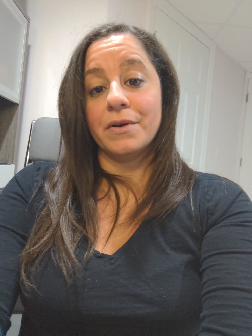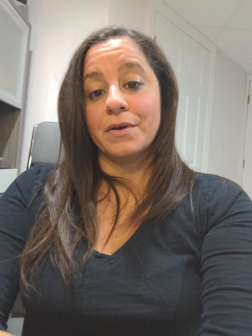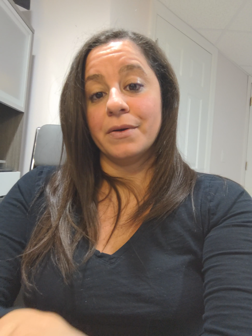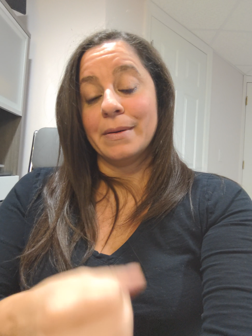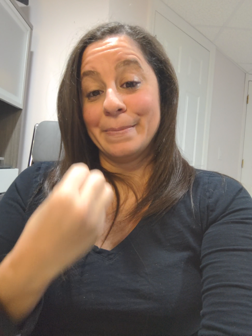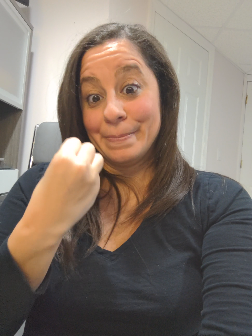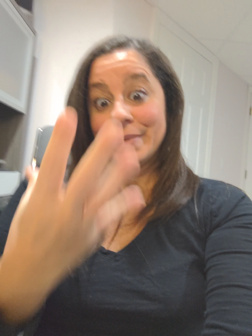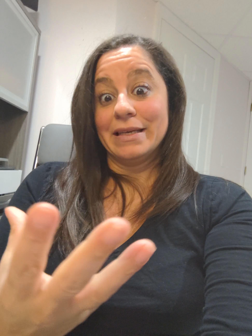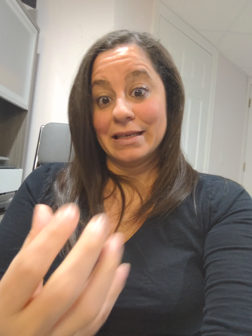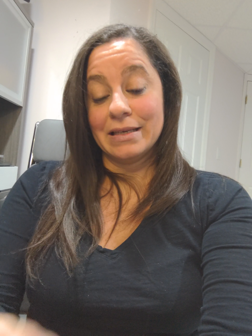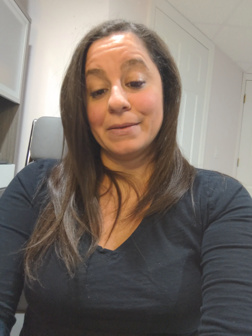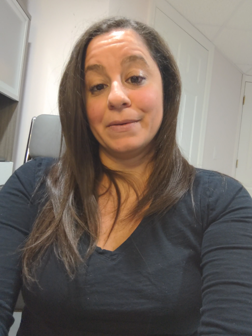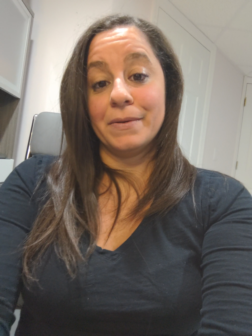many